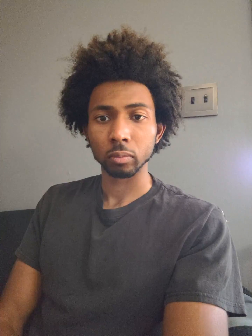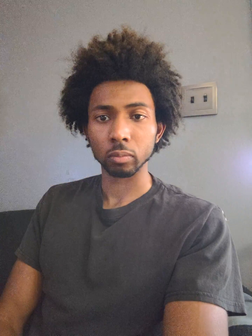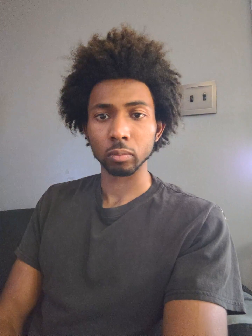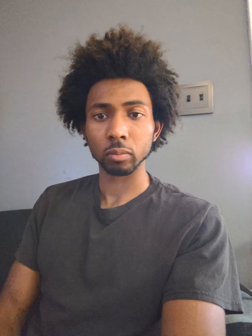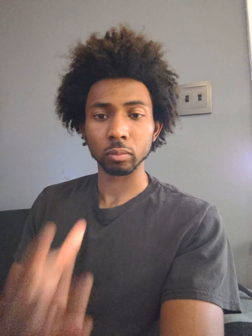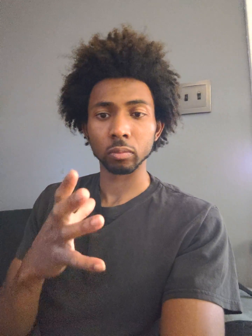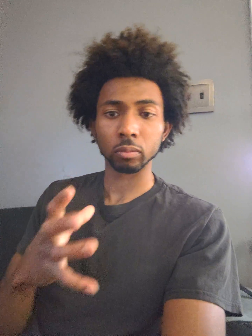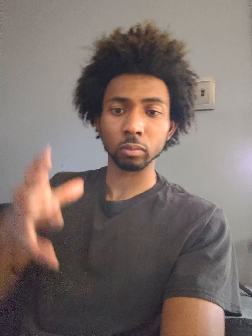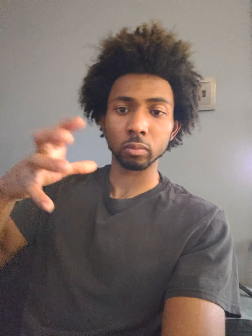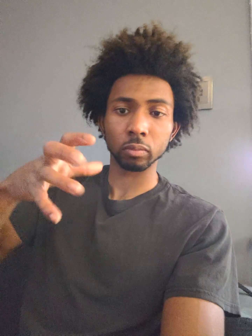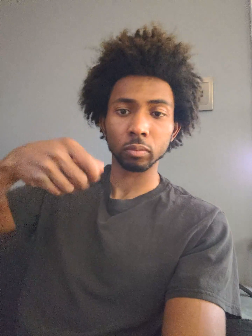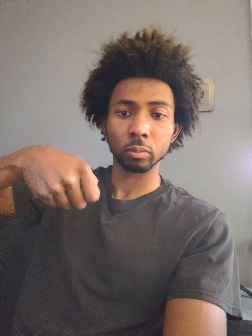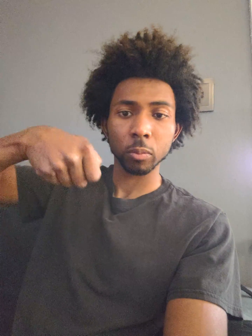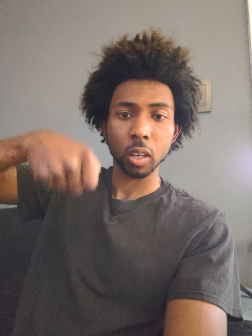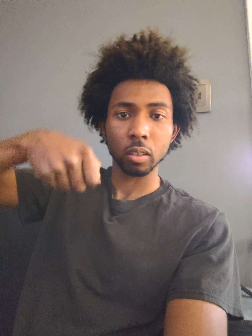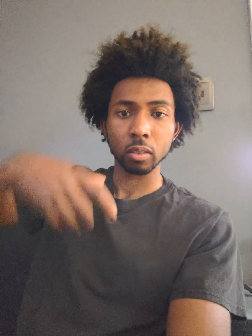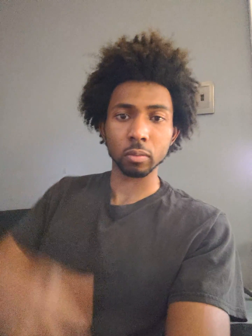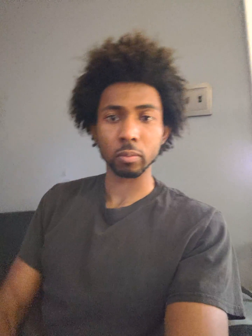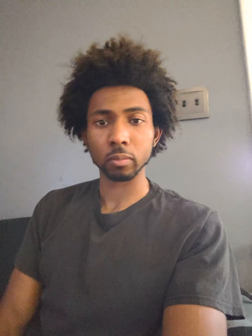bucket